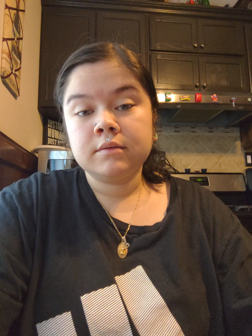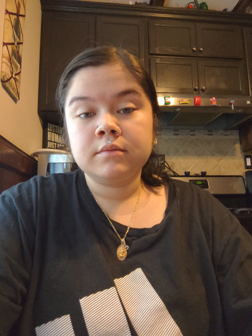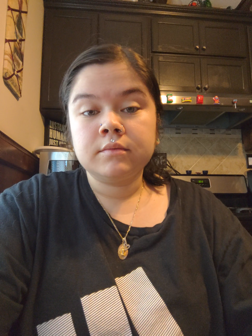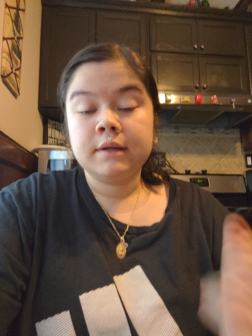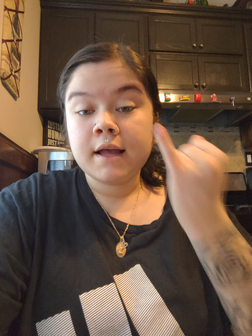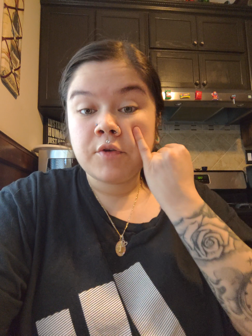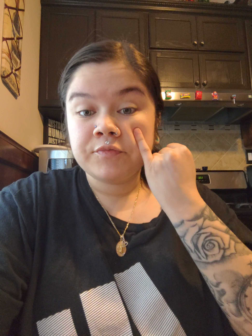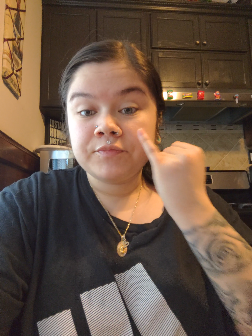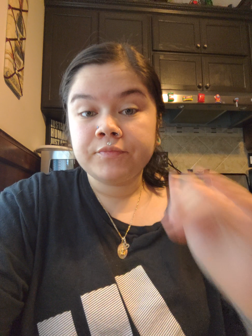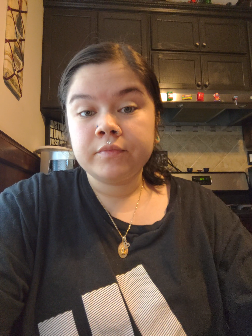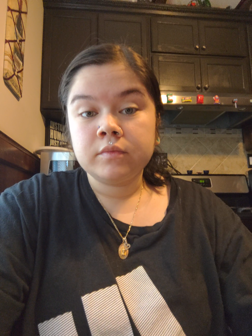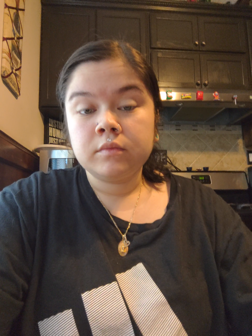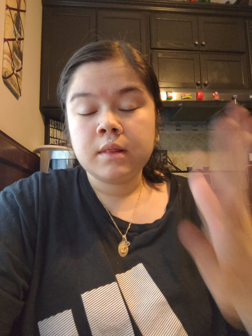if